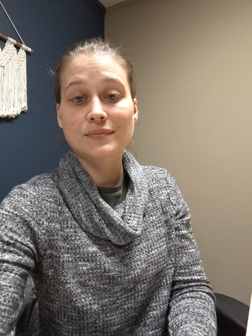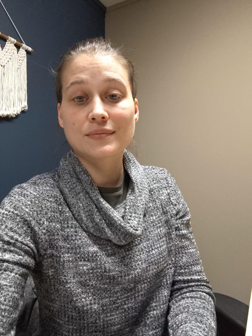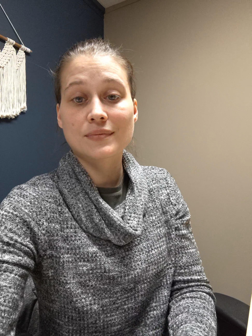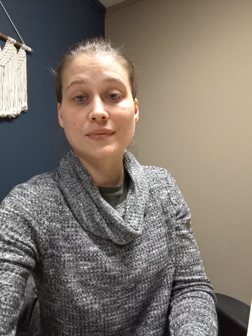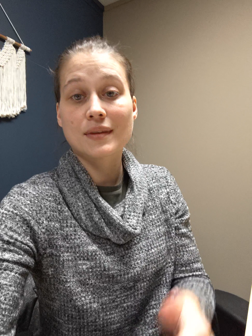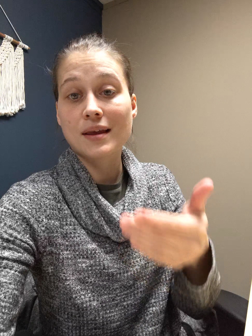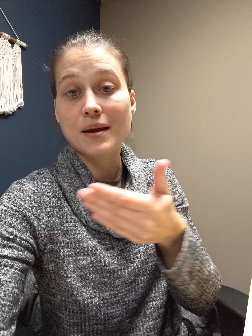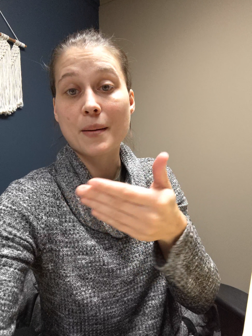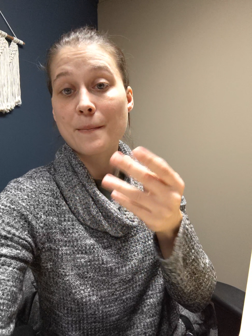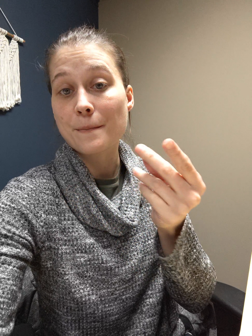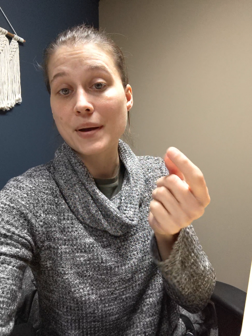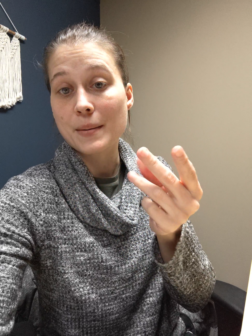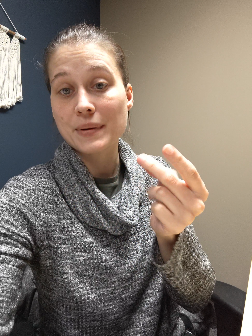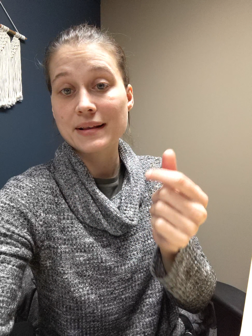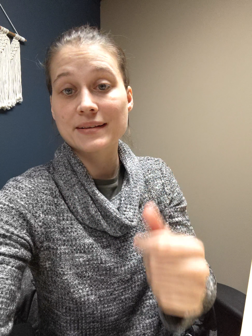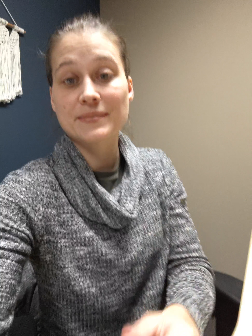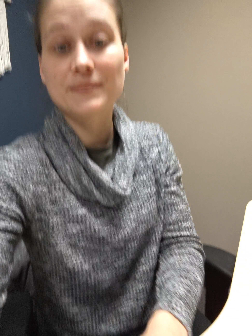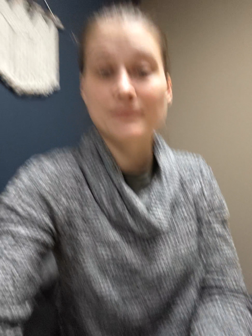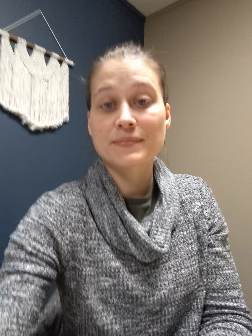puppy